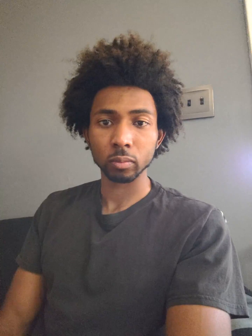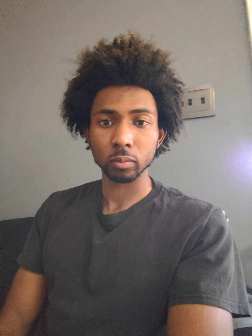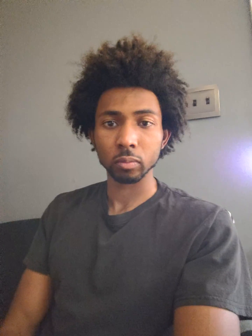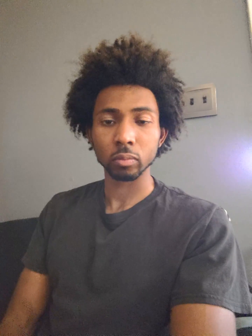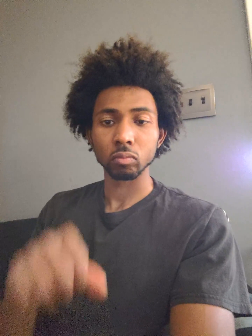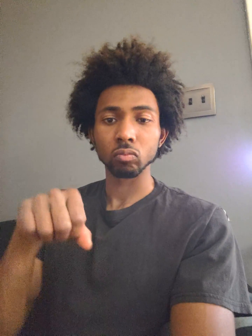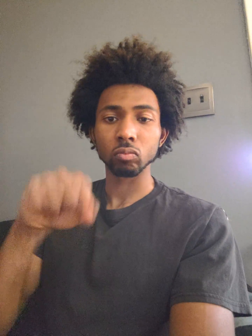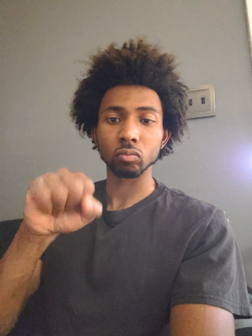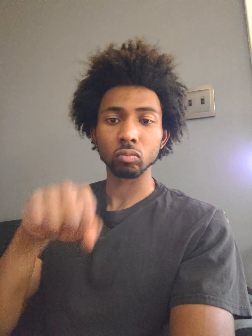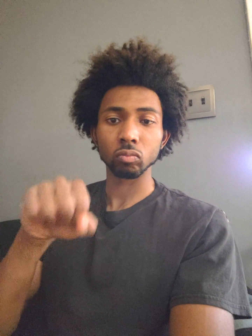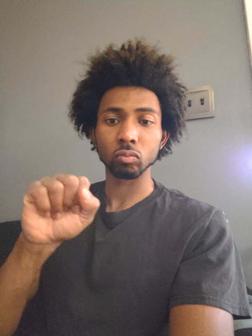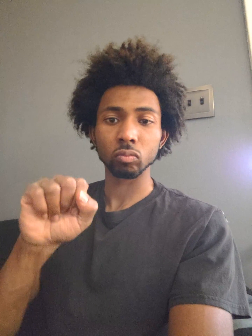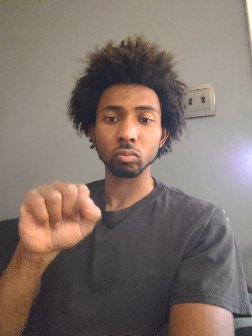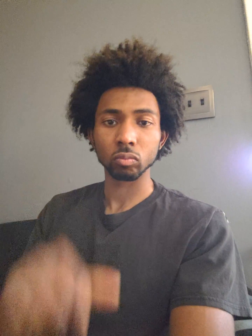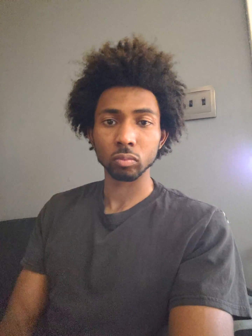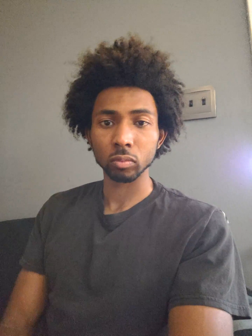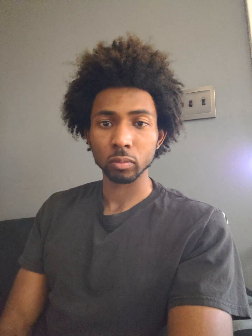motorcycle